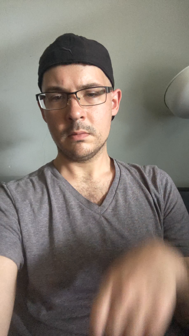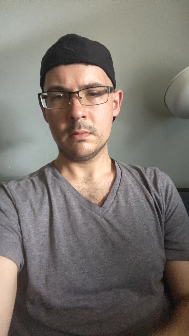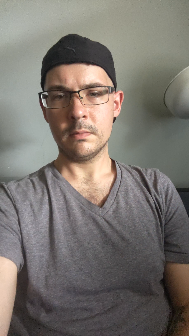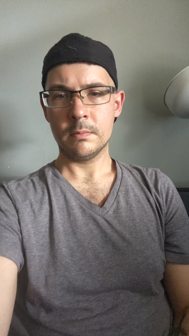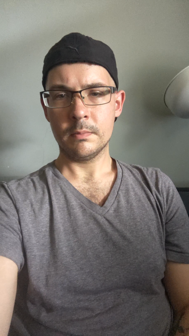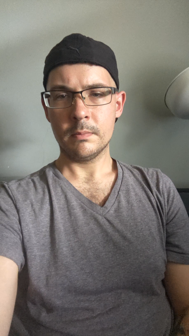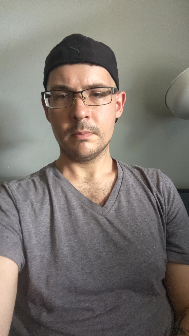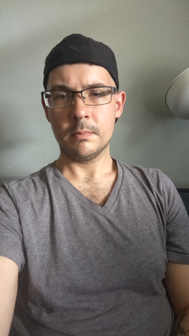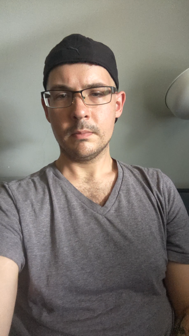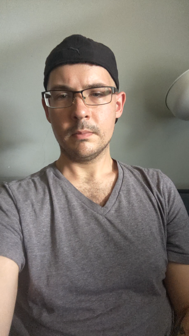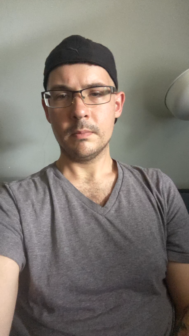bite